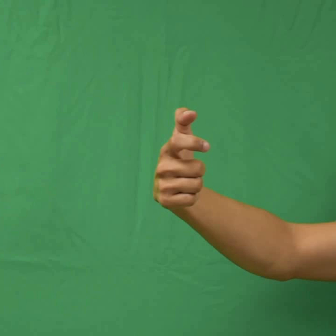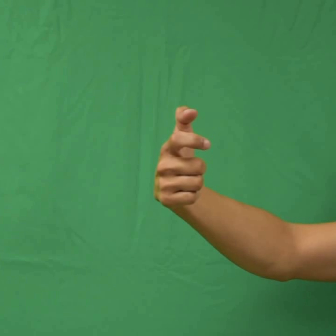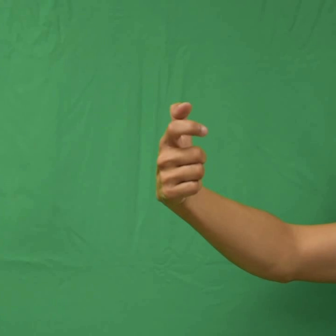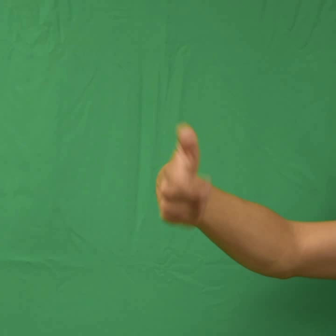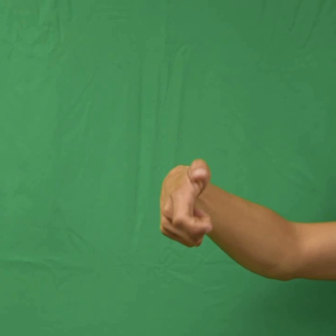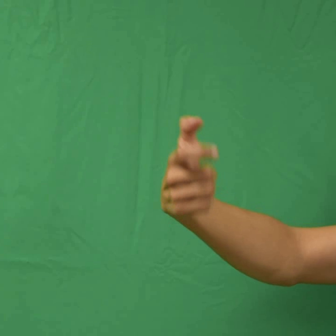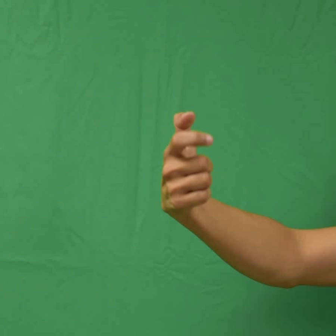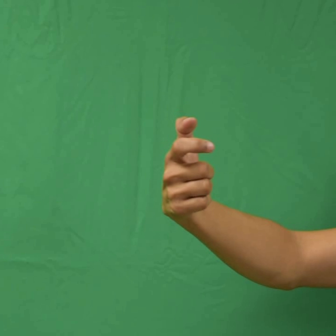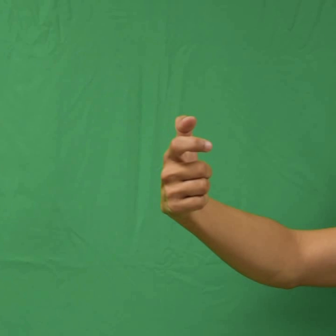Q